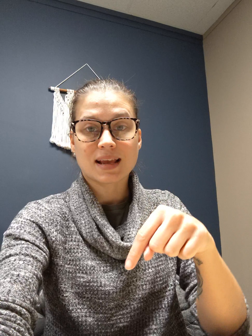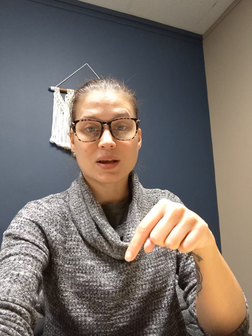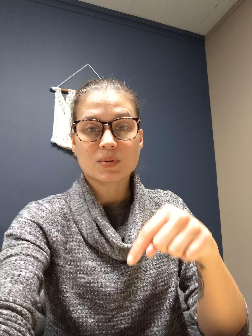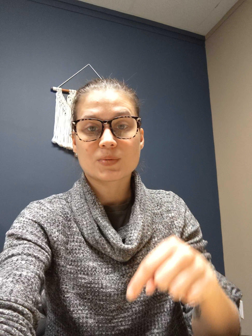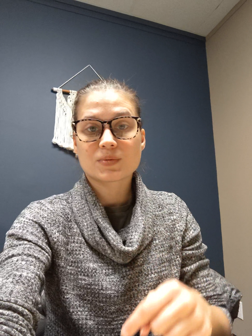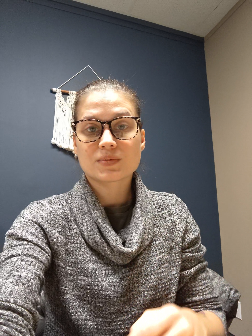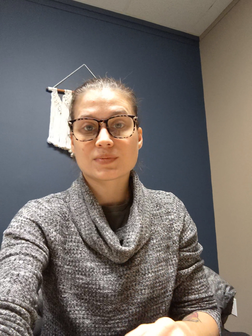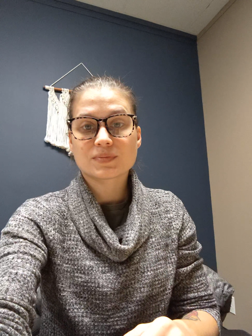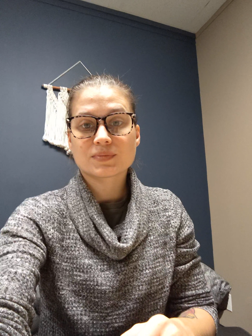down